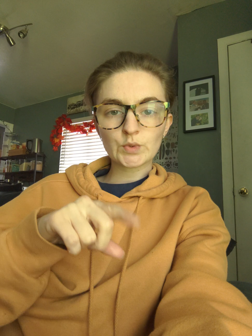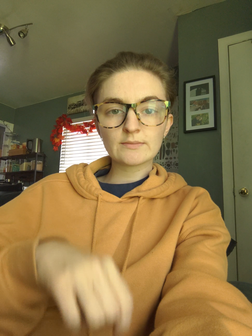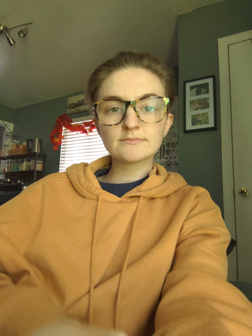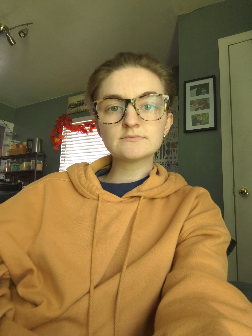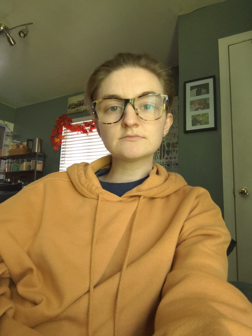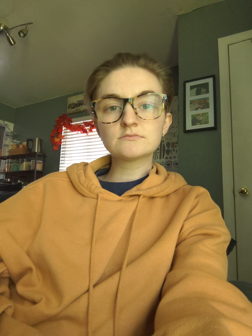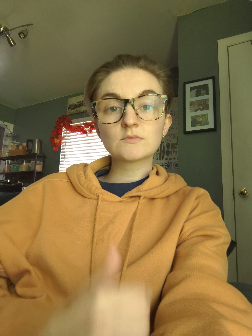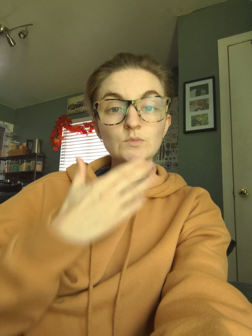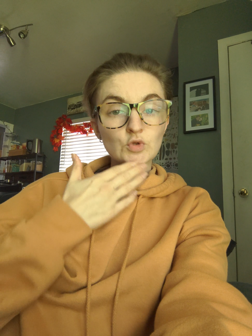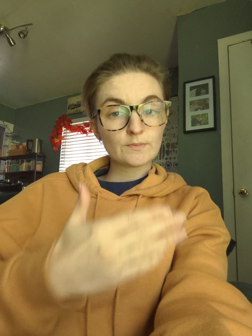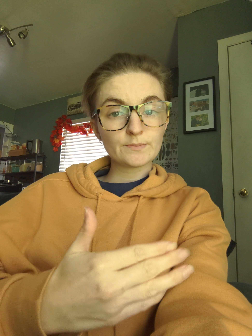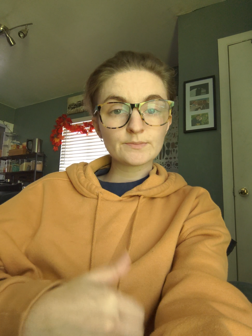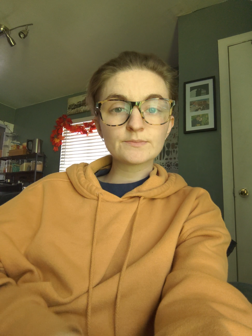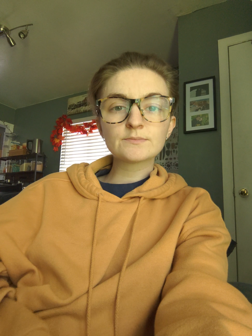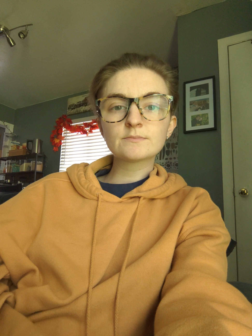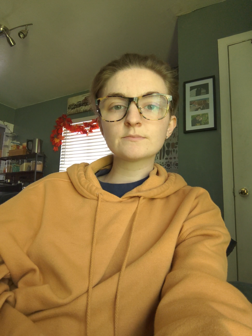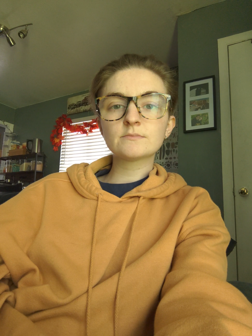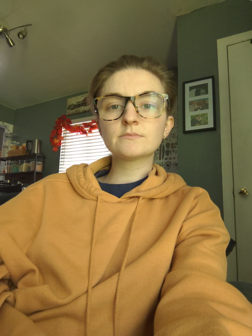good